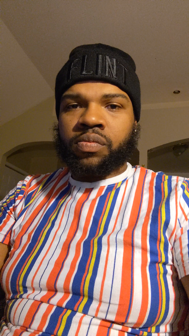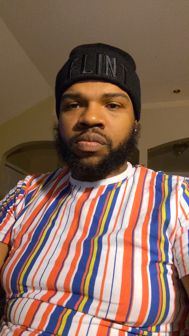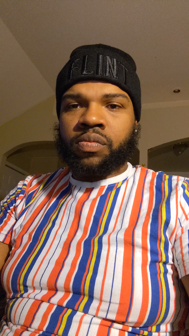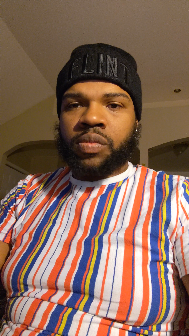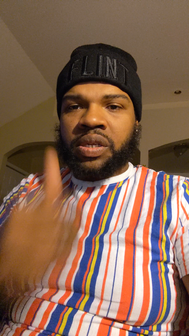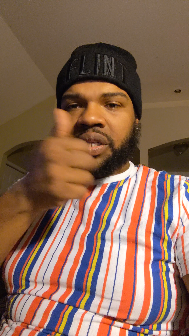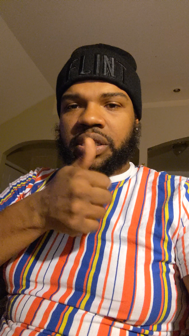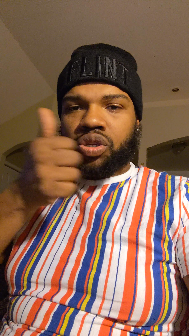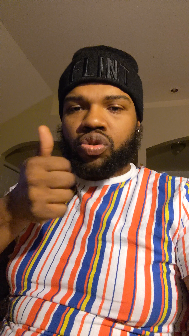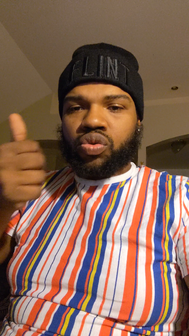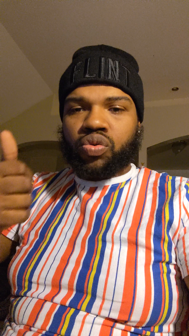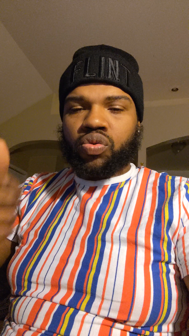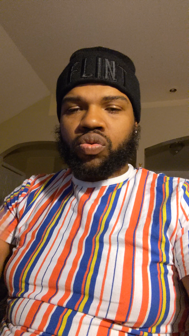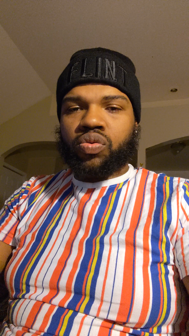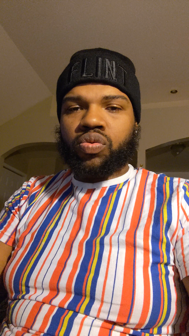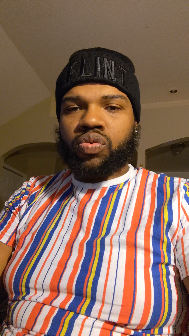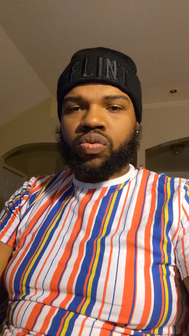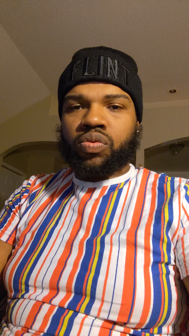each